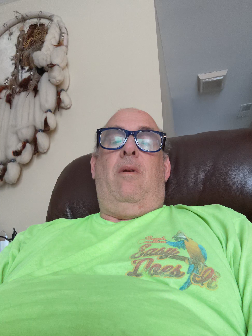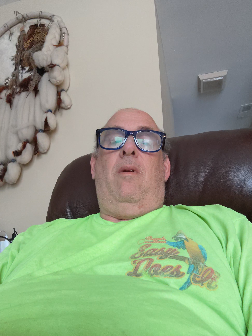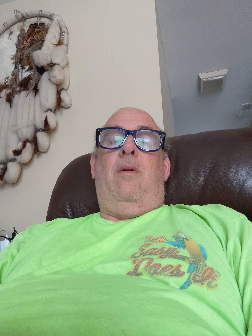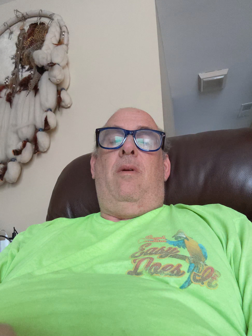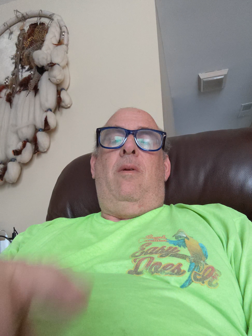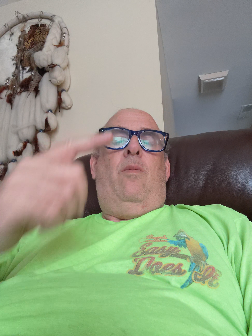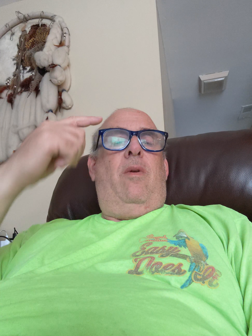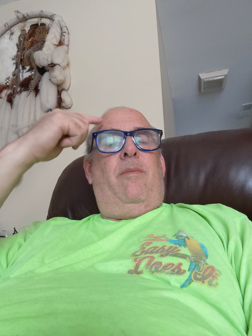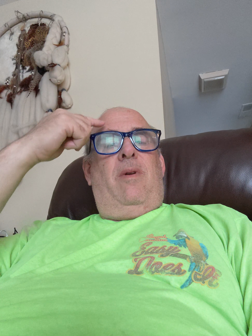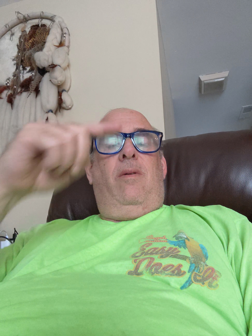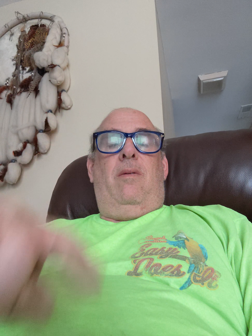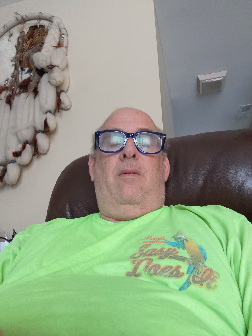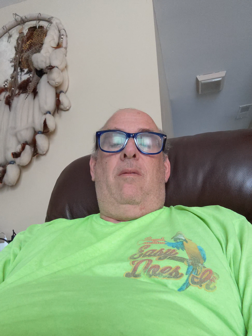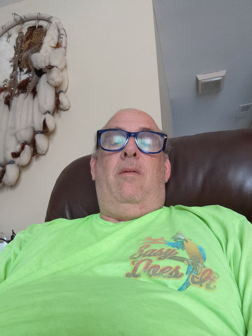penny